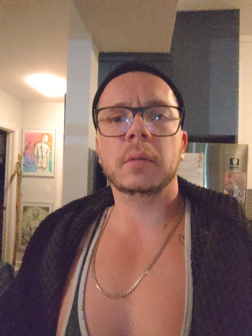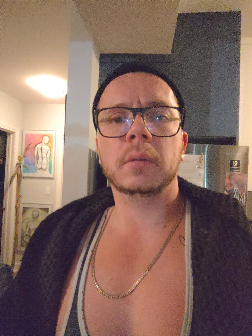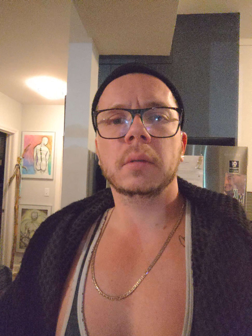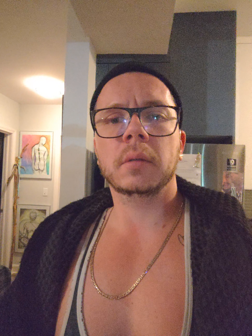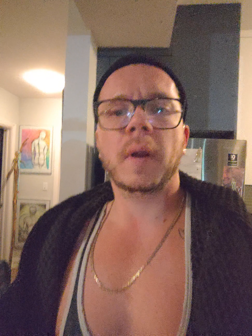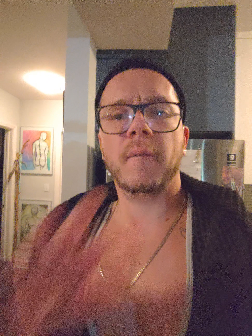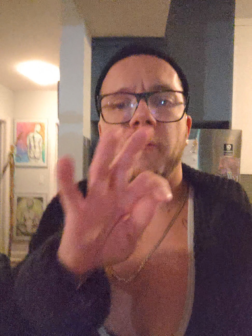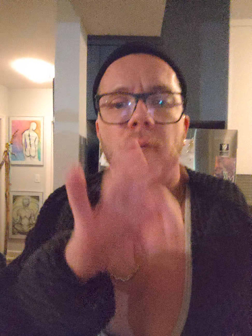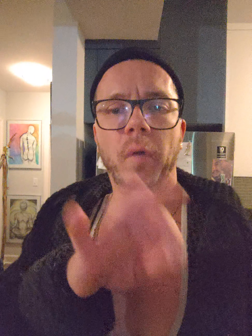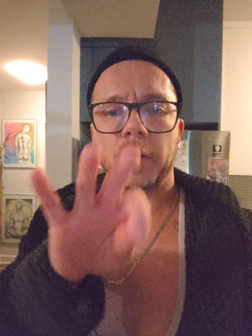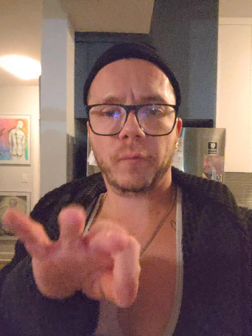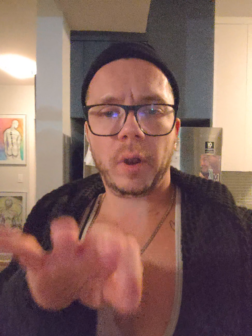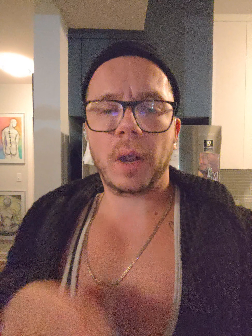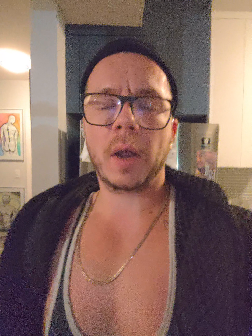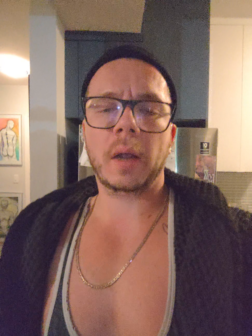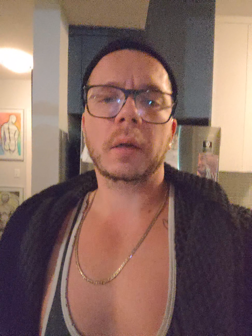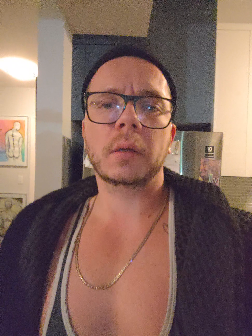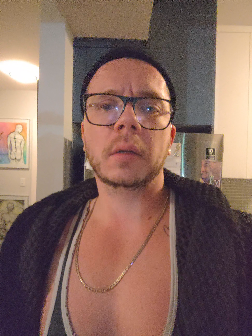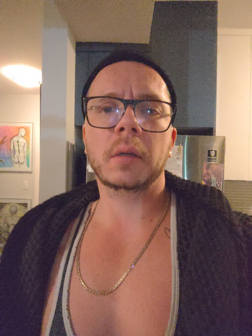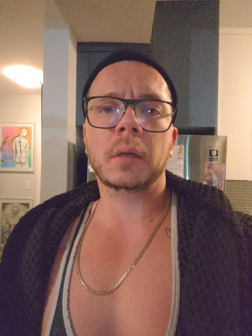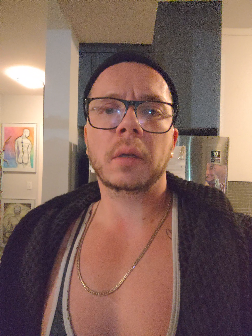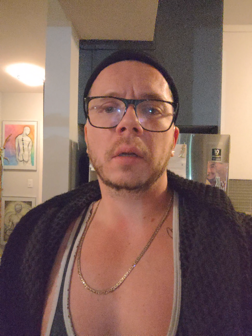french fries